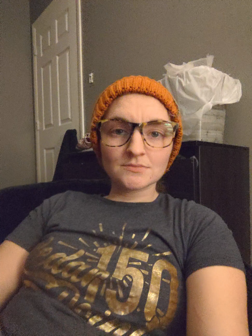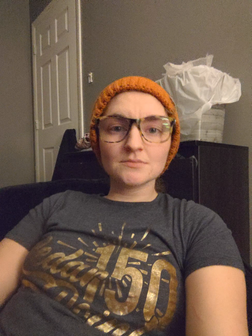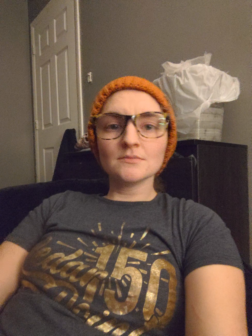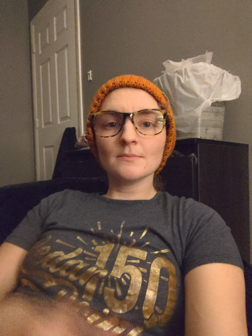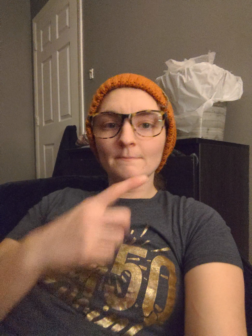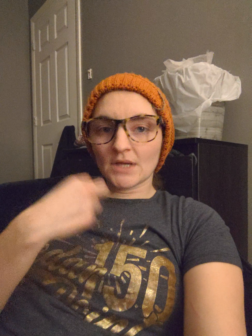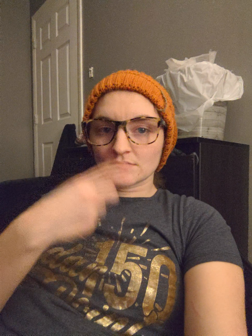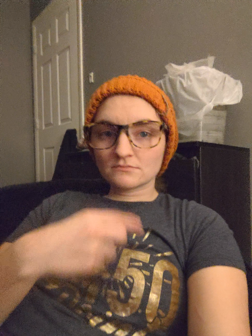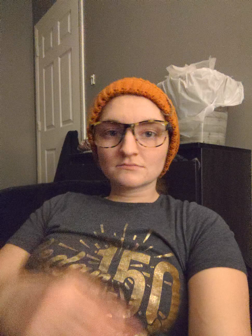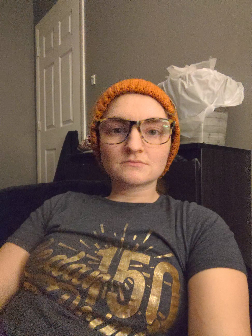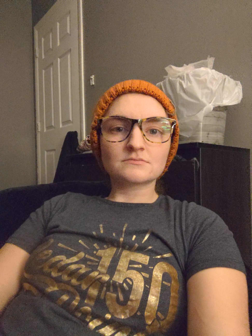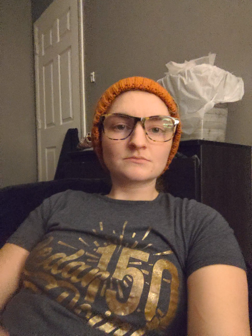mouth